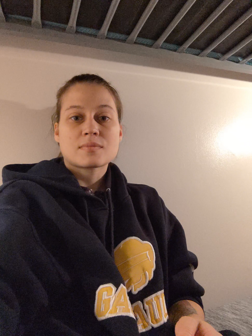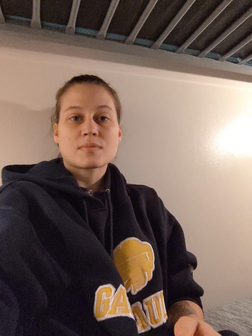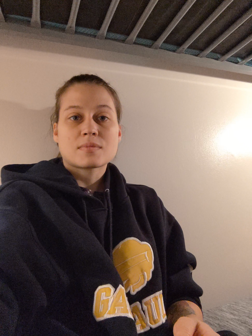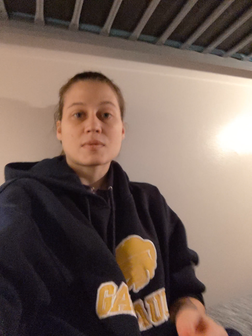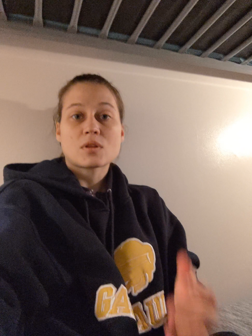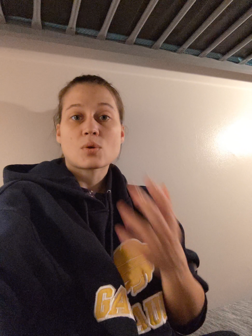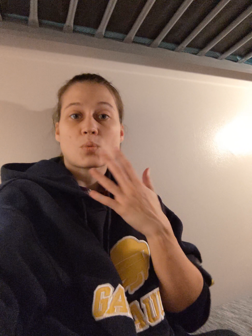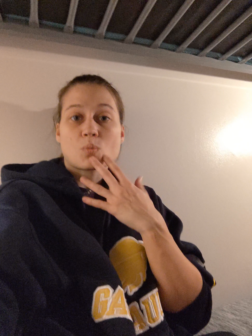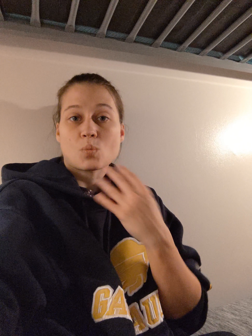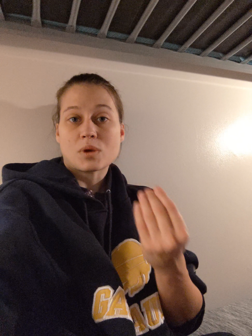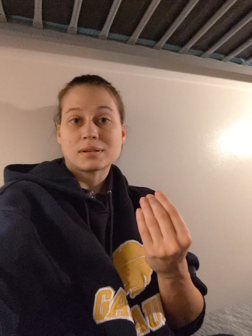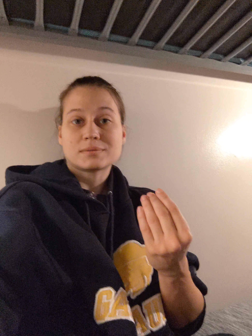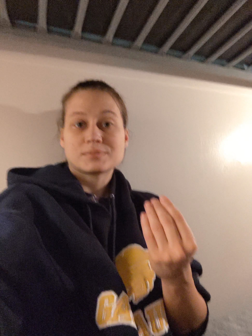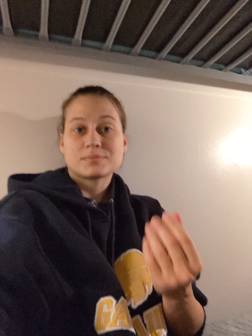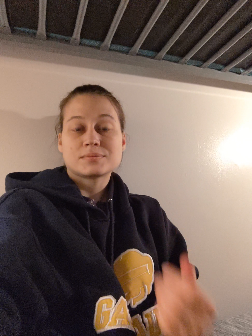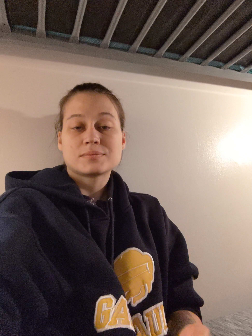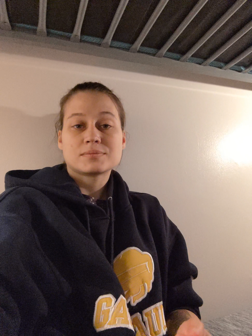wet